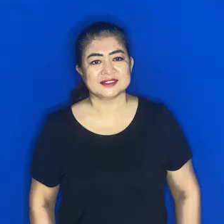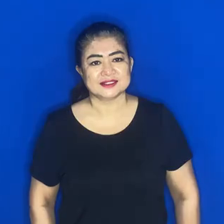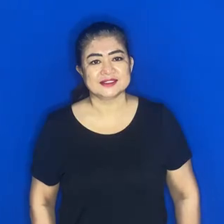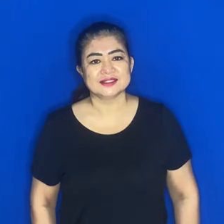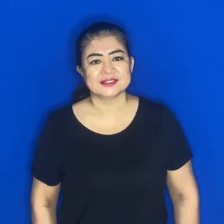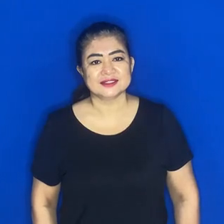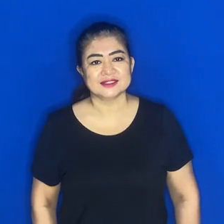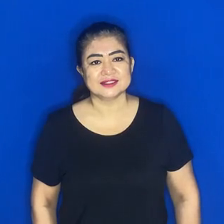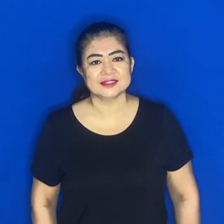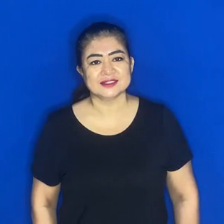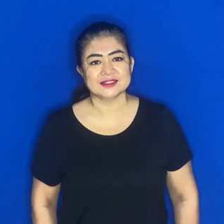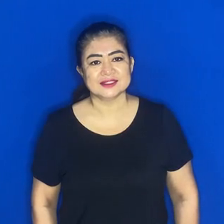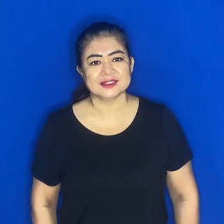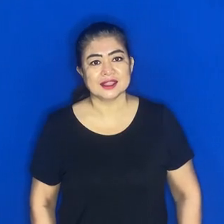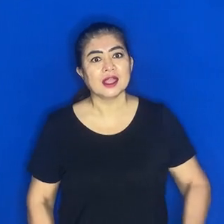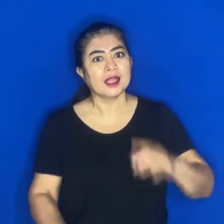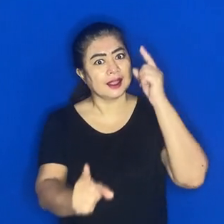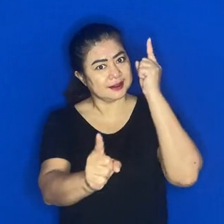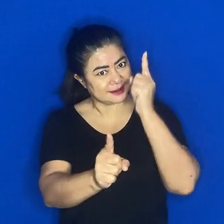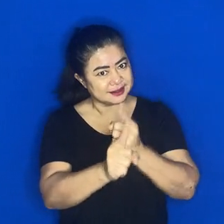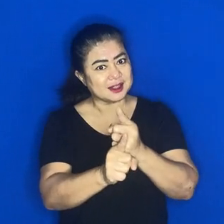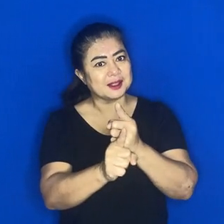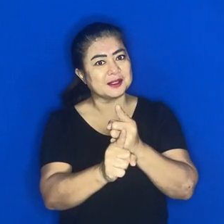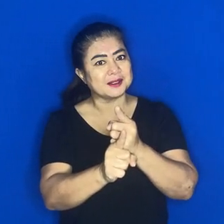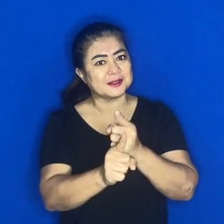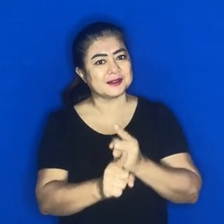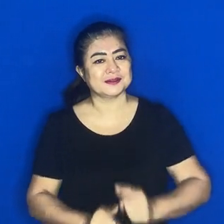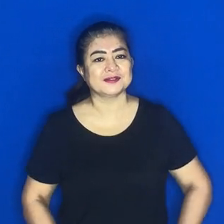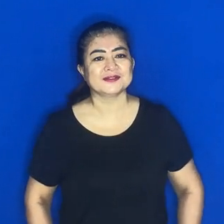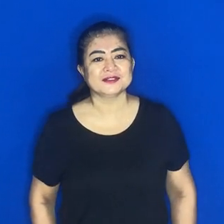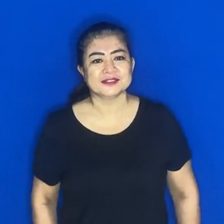correct